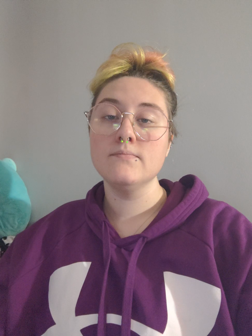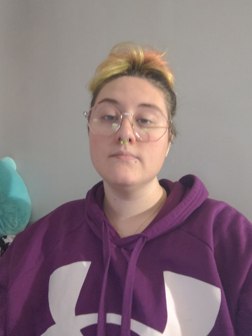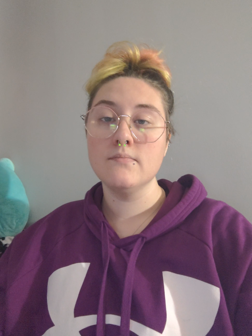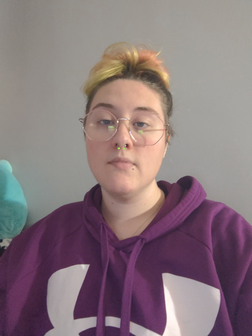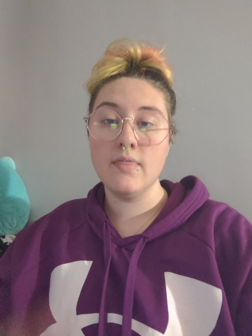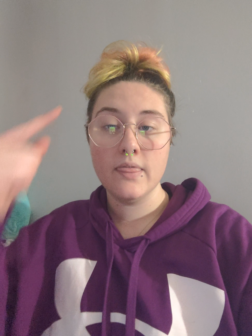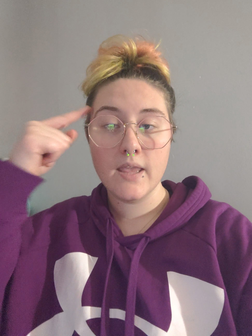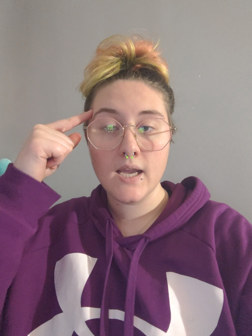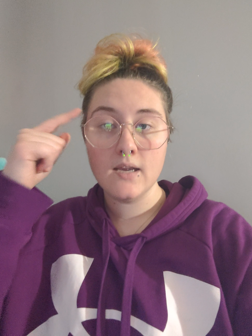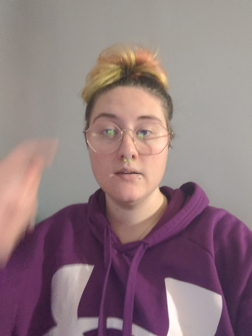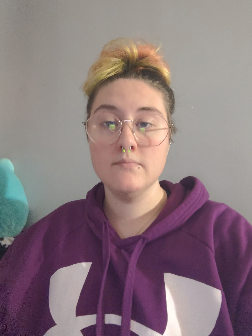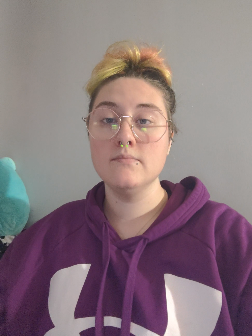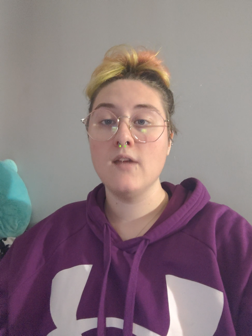think